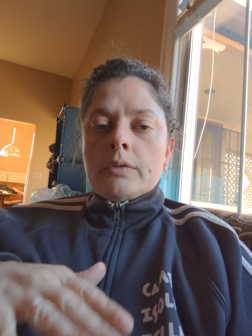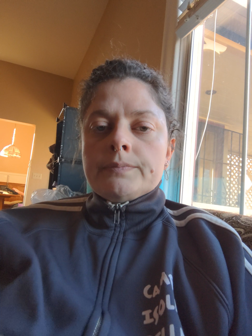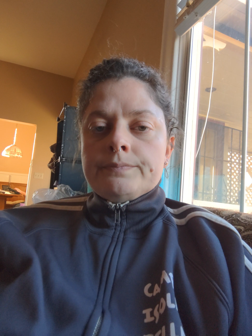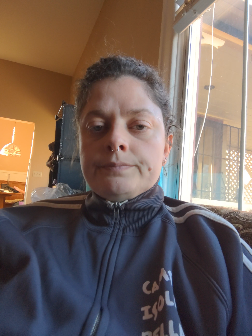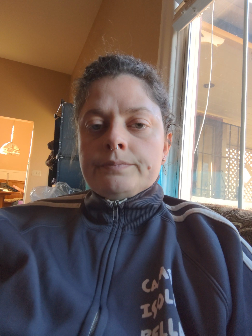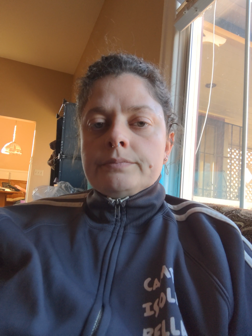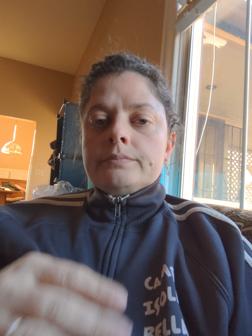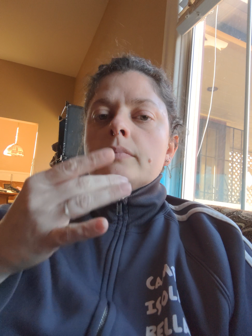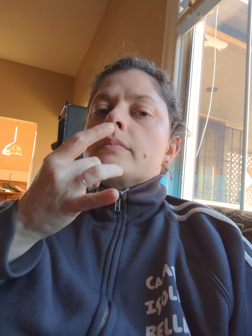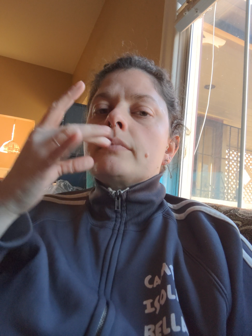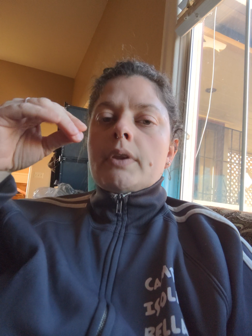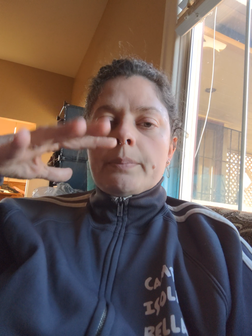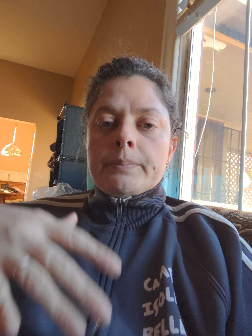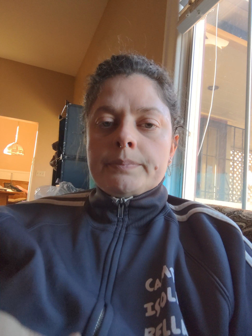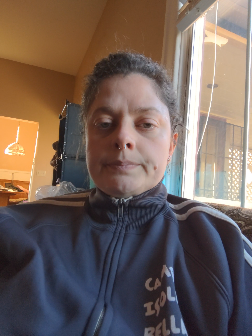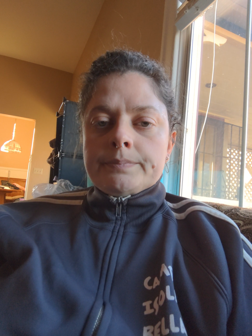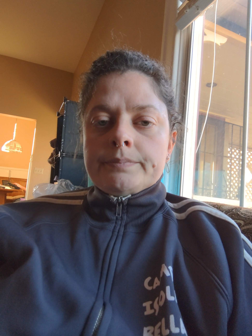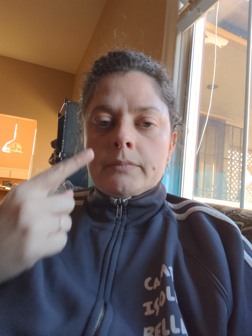lamp